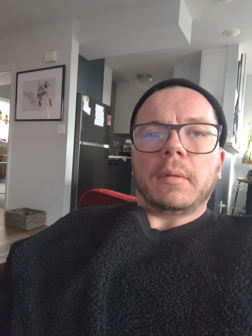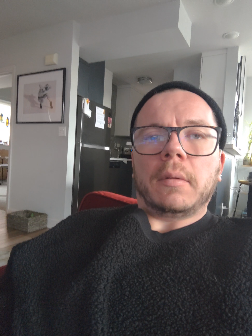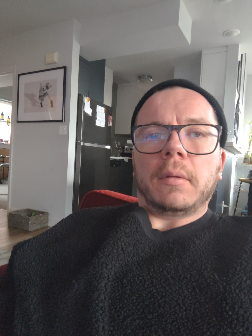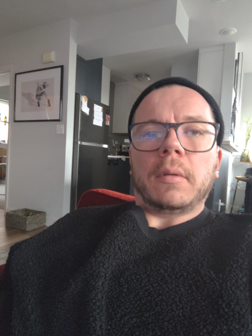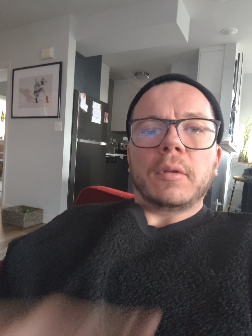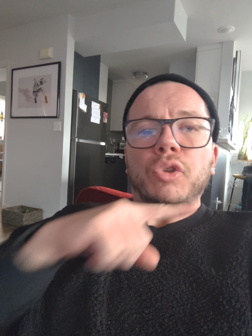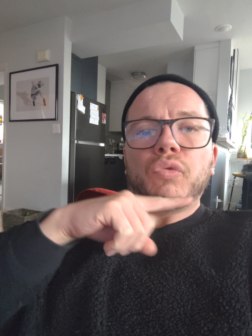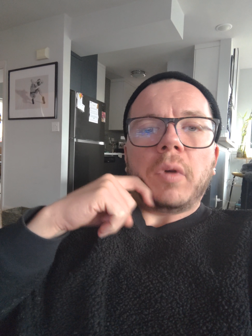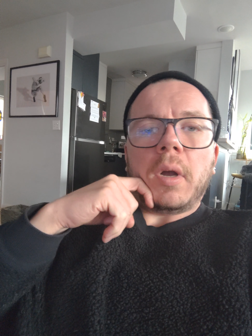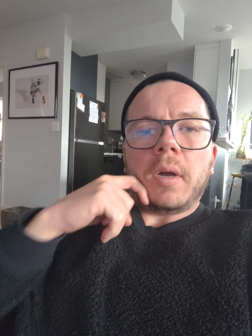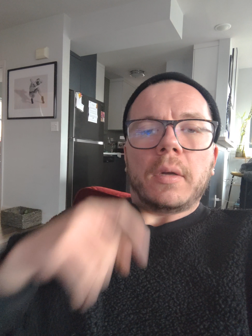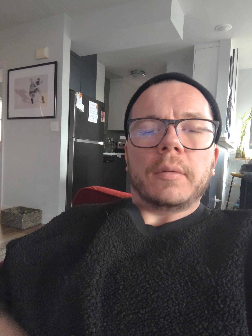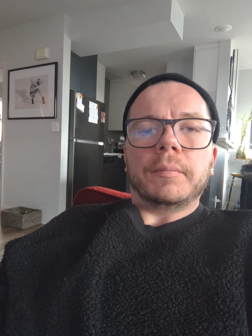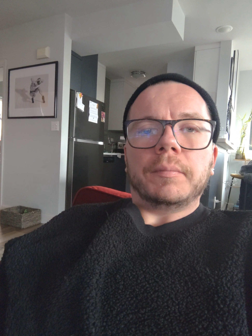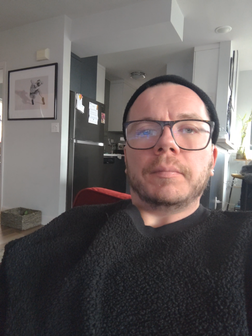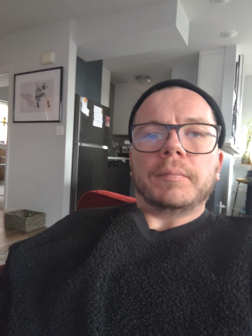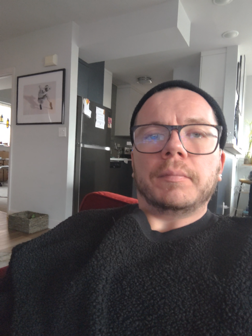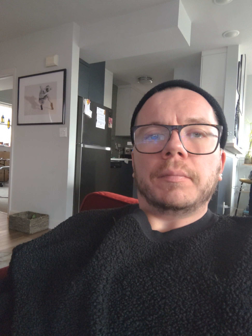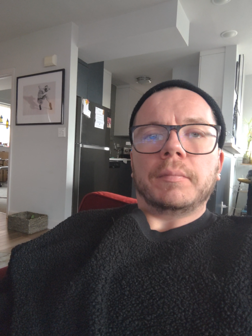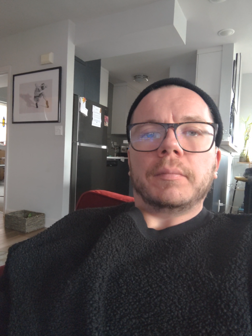dry